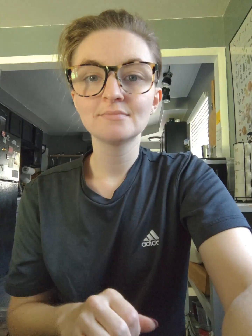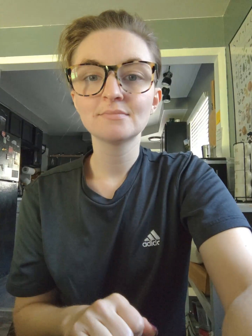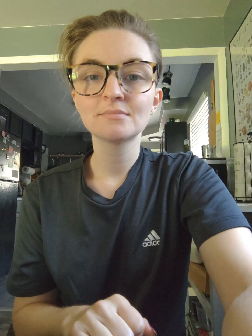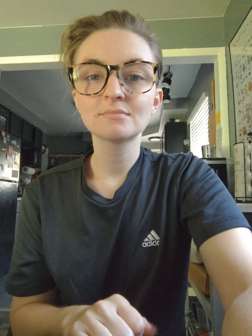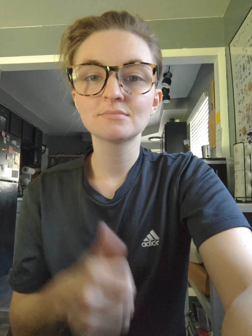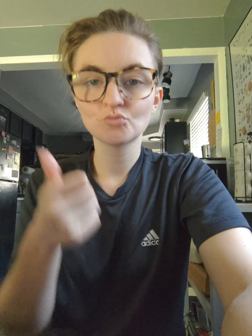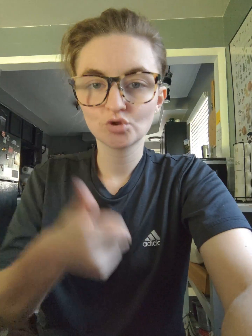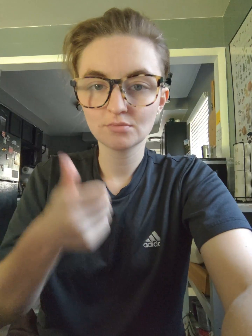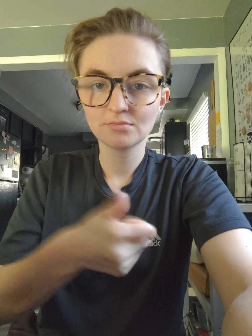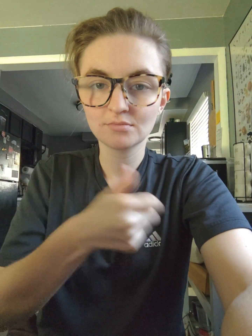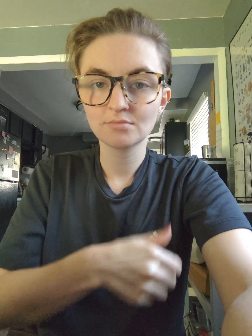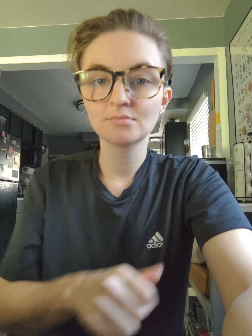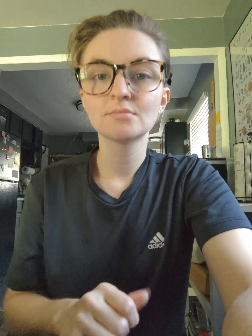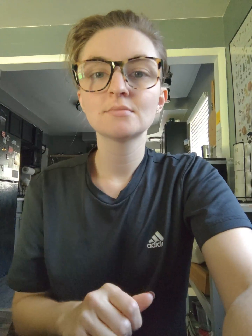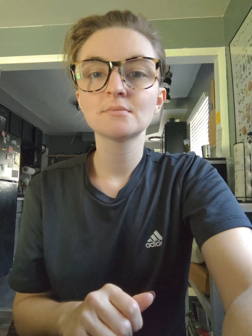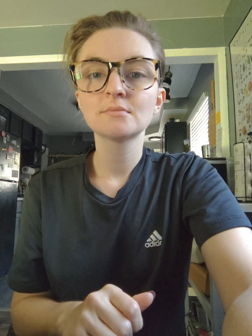each